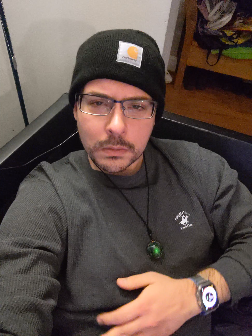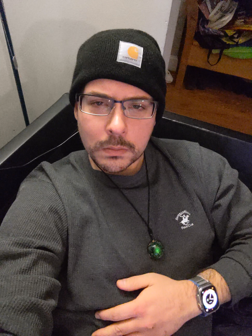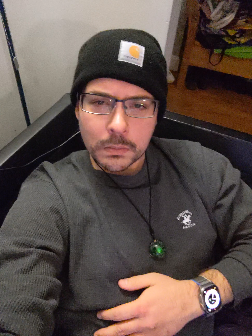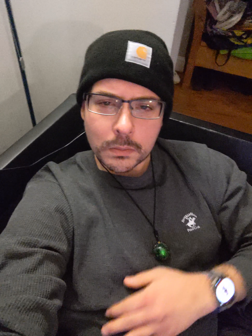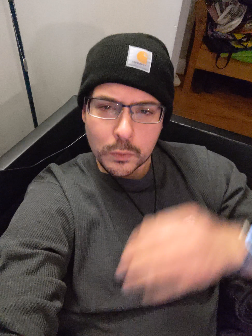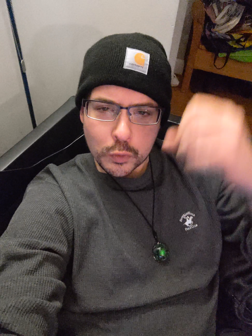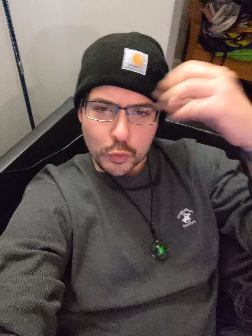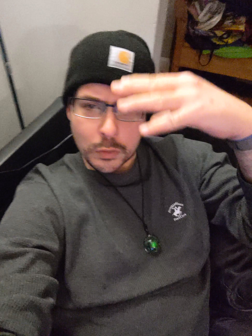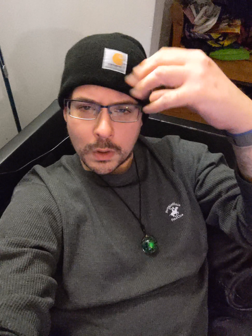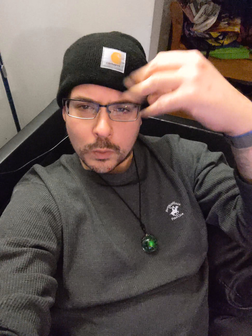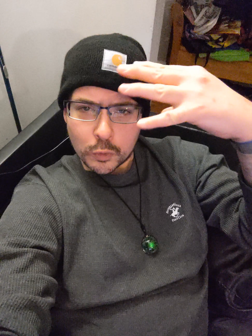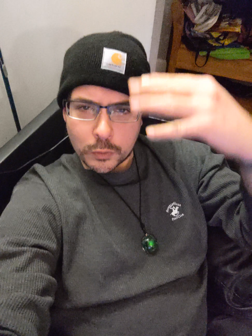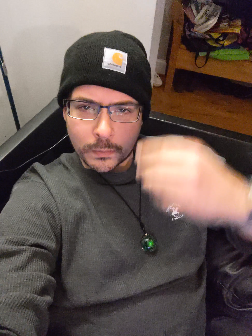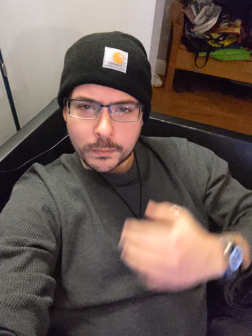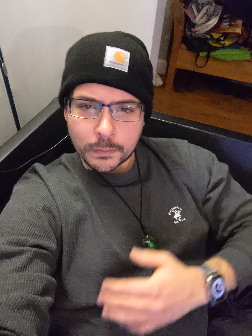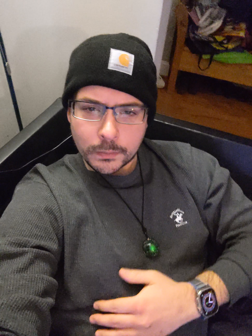shower